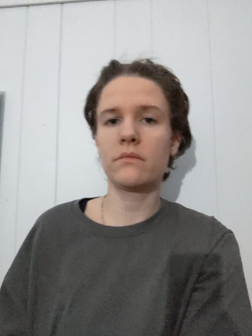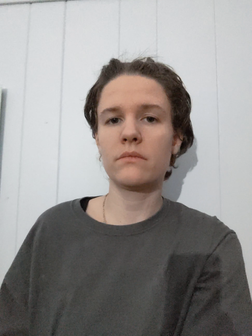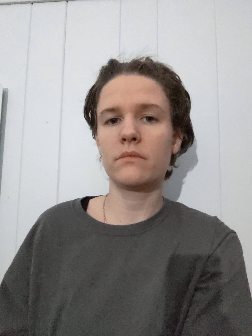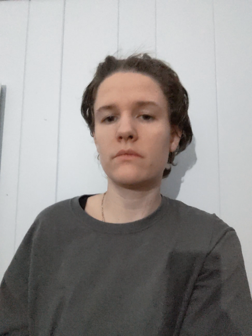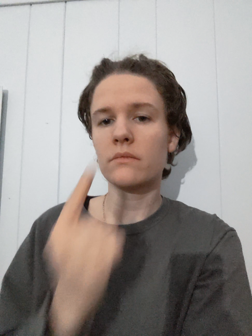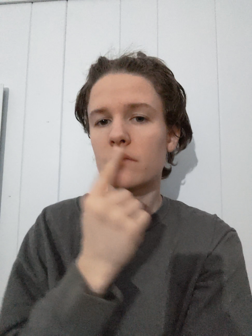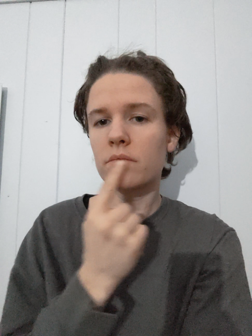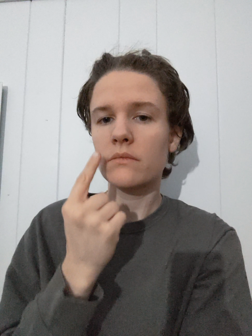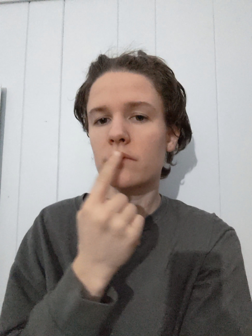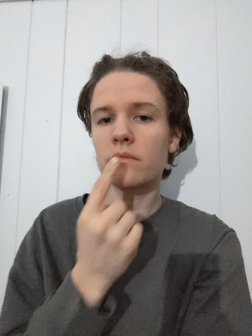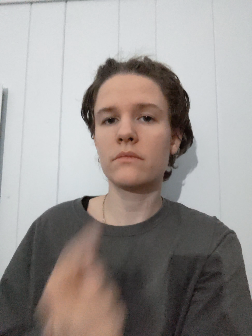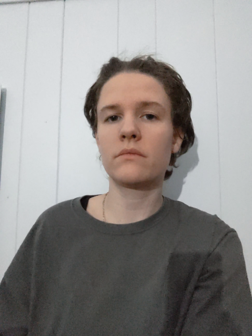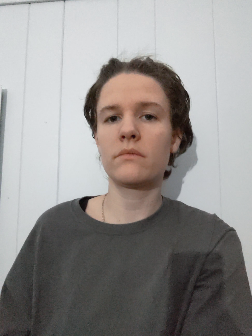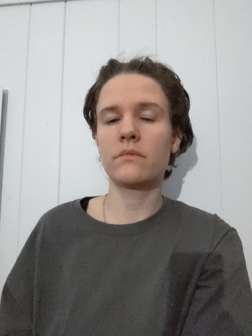lips